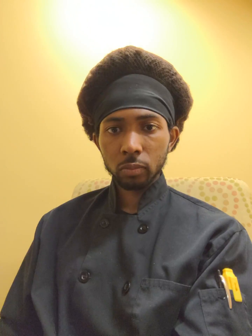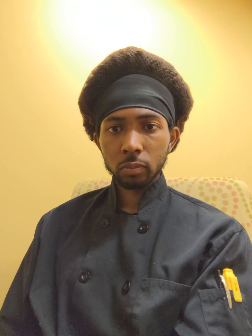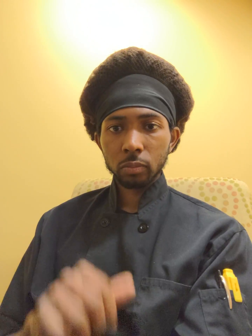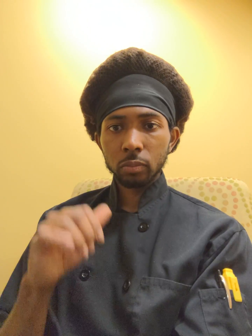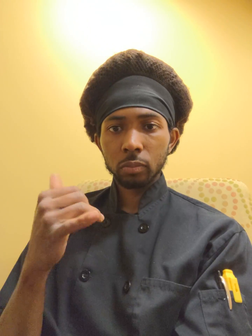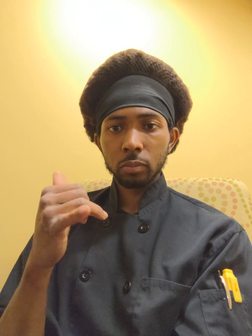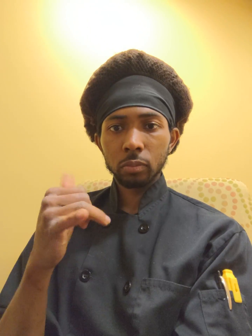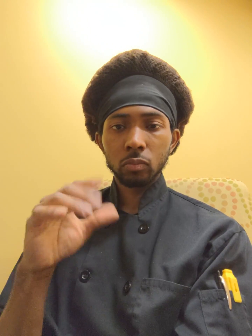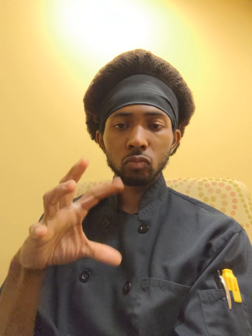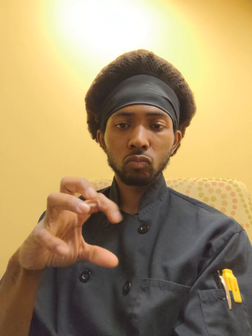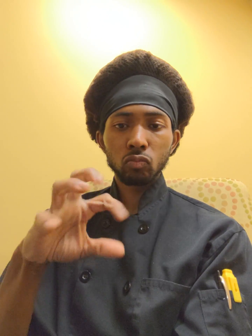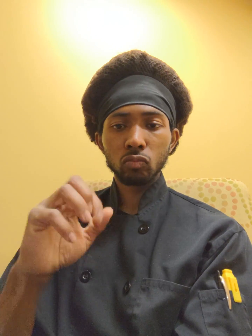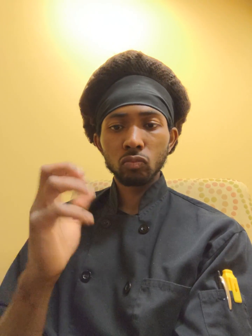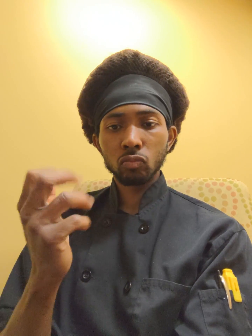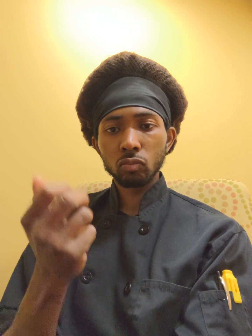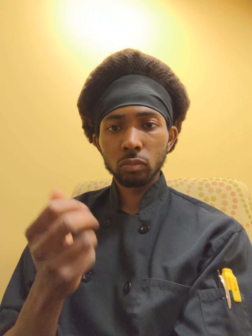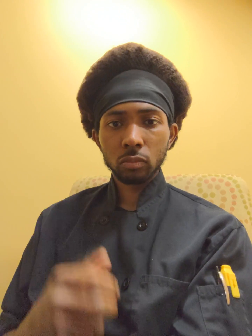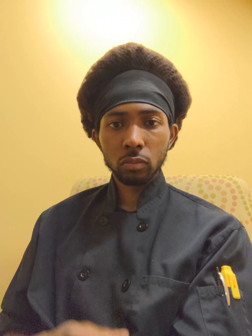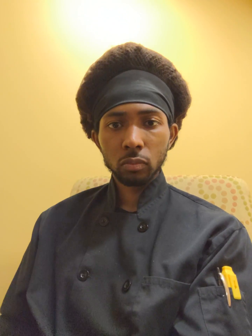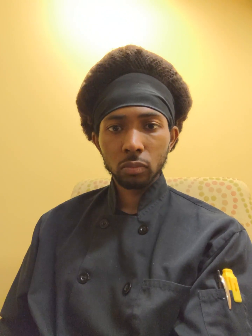play dough